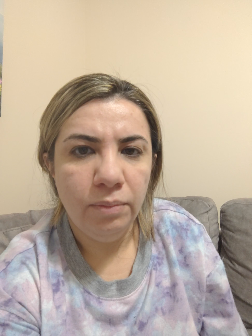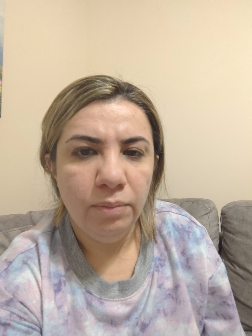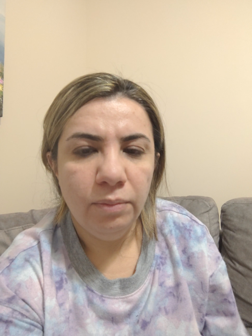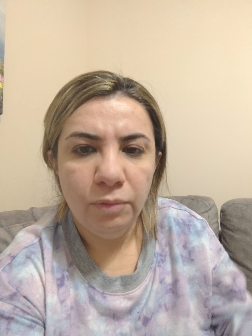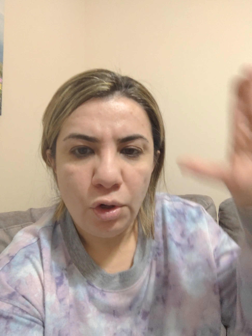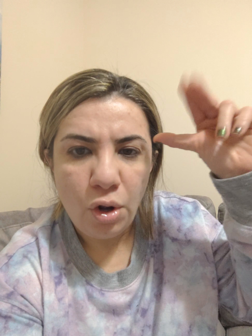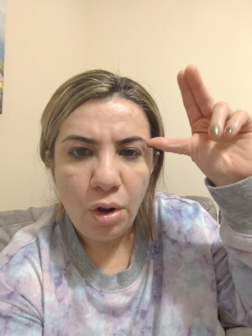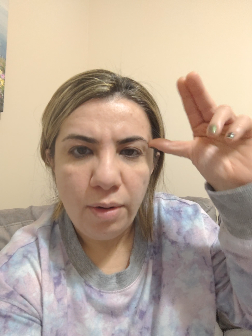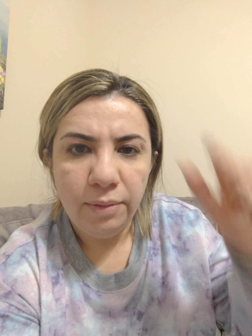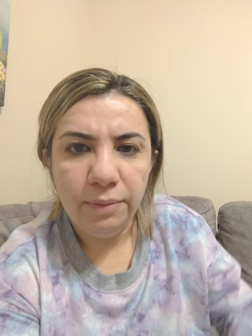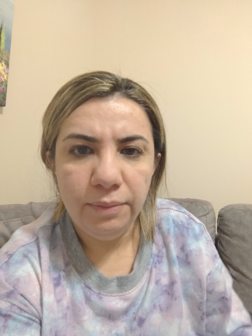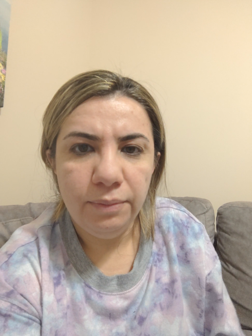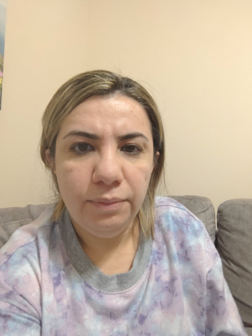horse